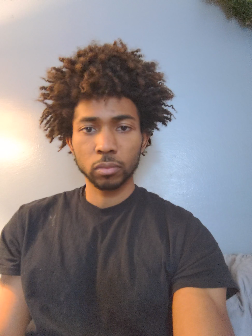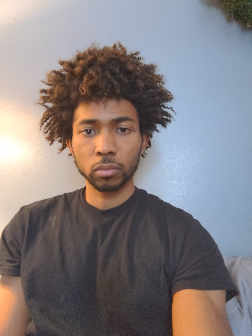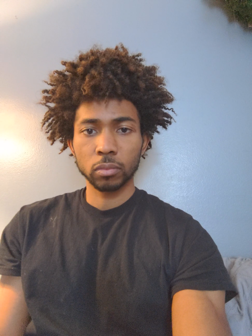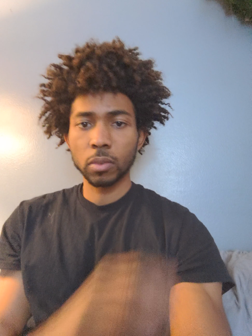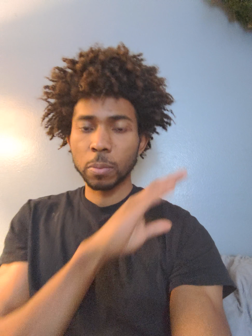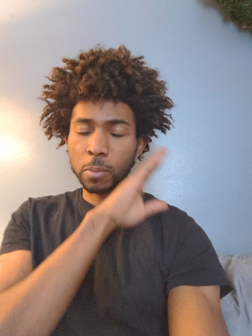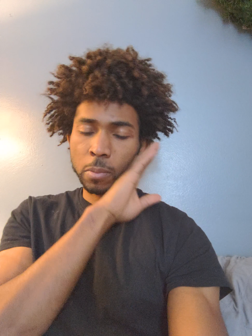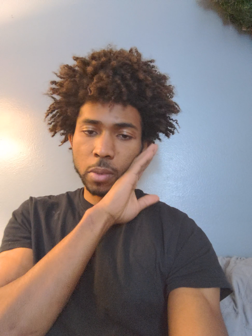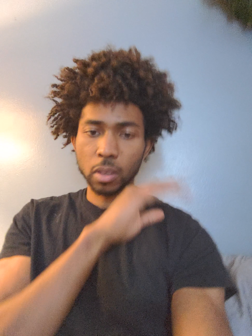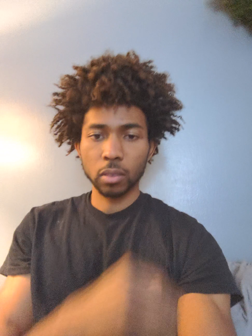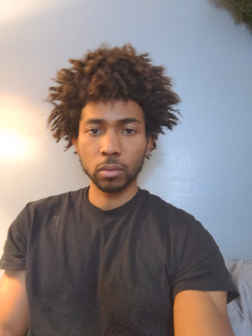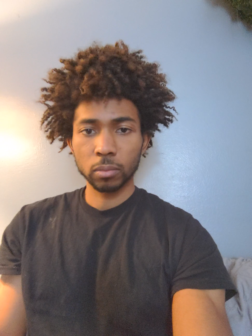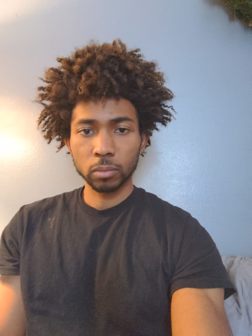bed